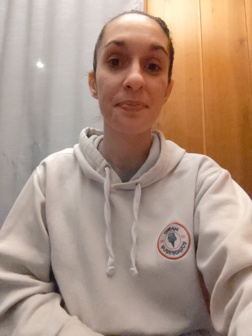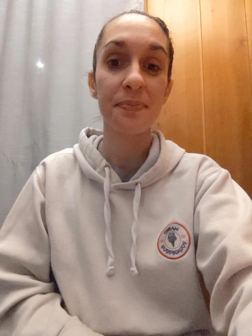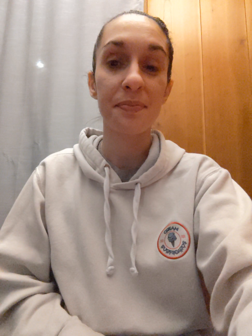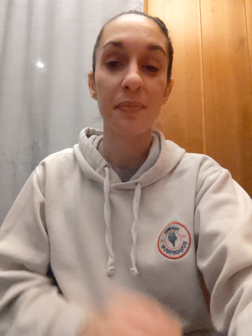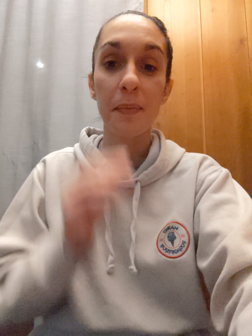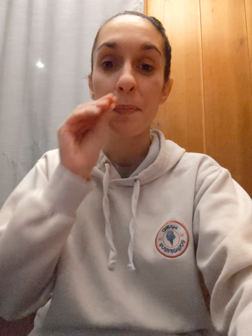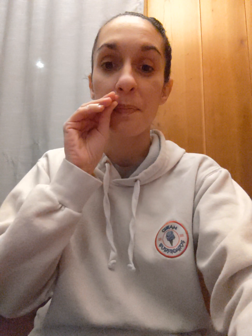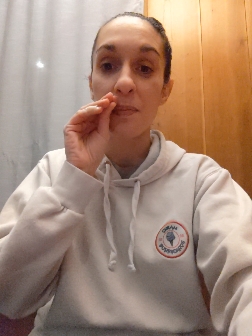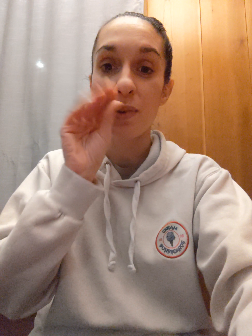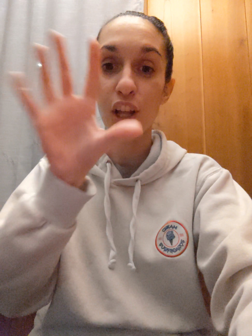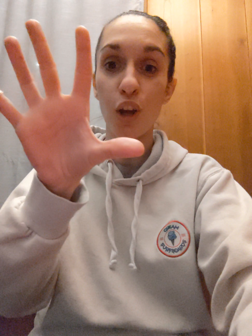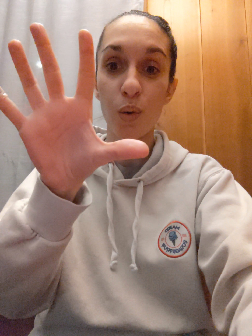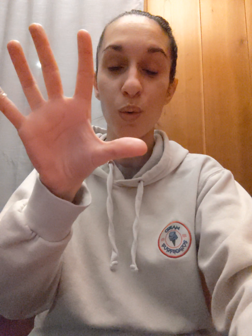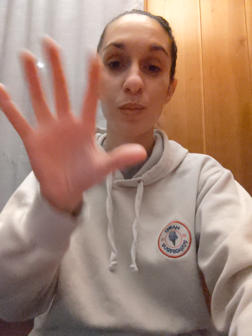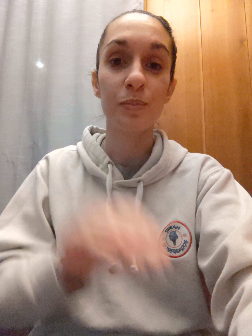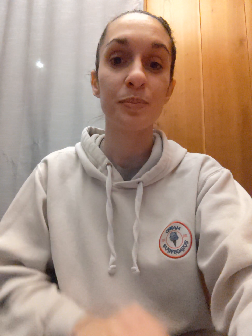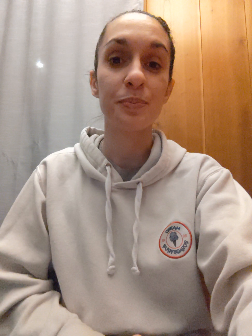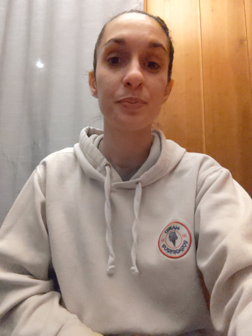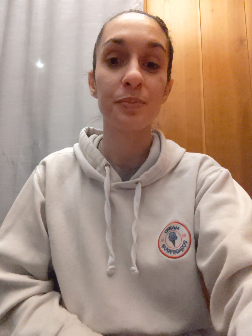blow